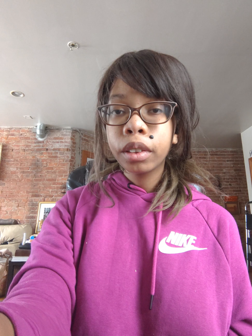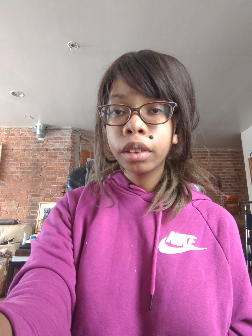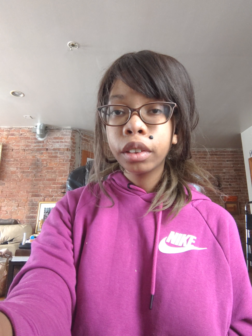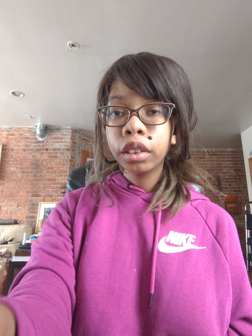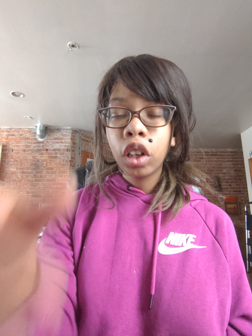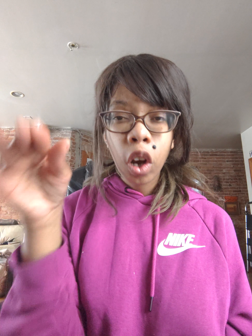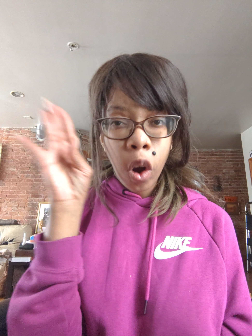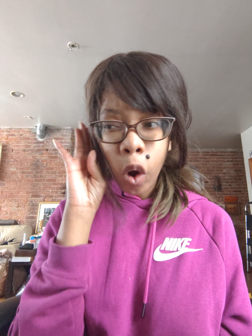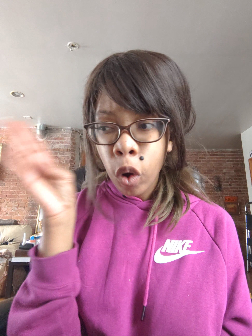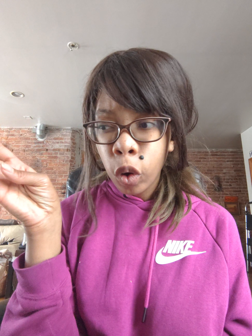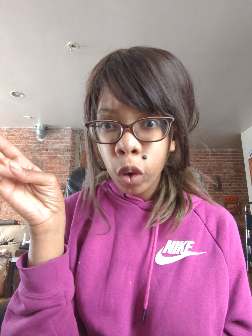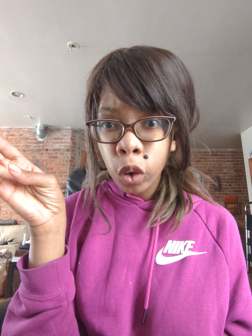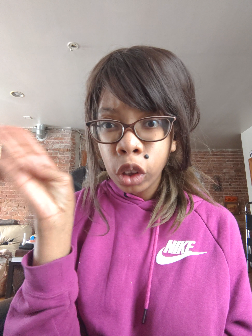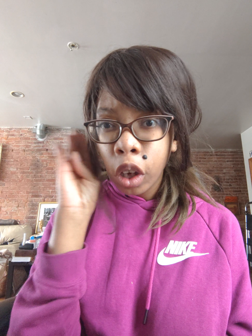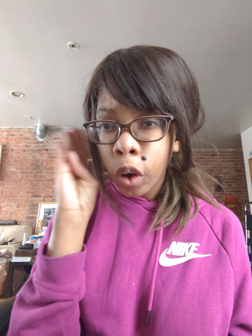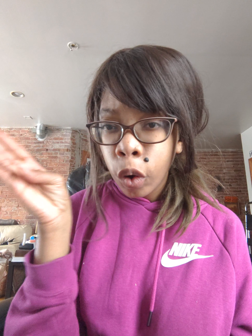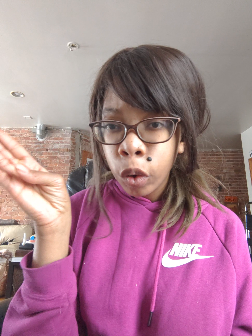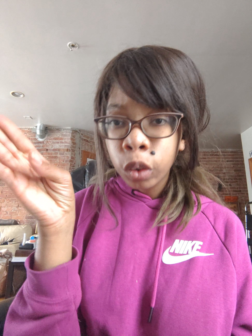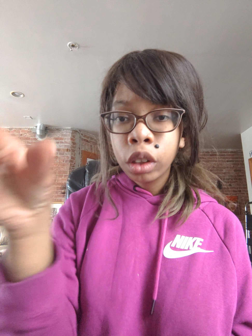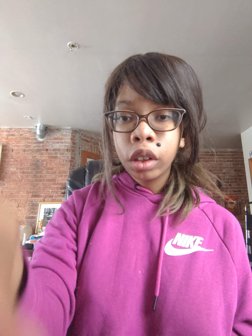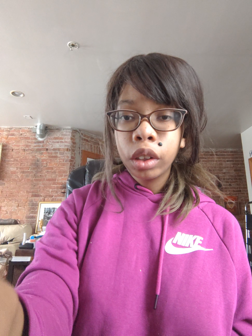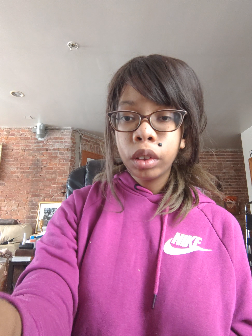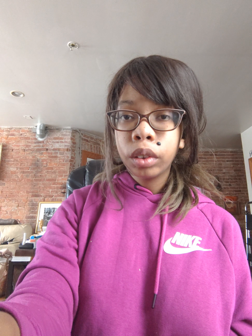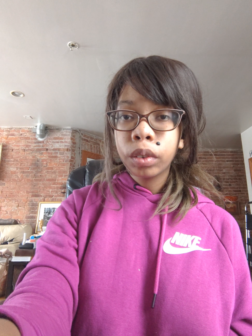hello